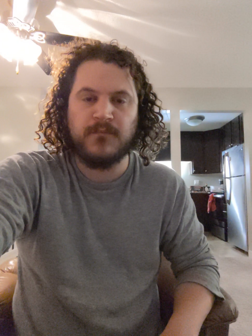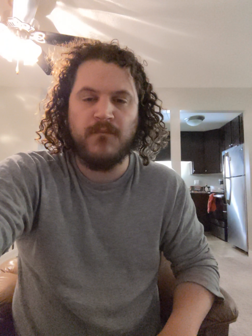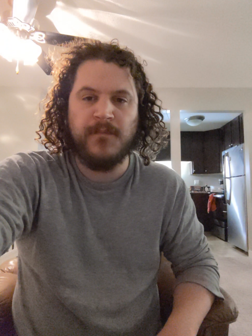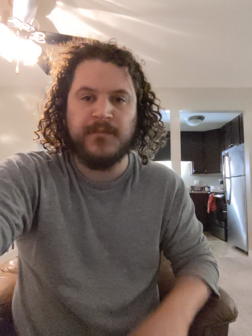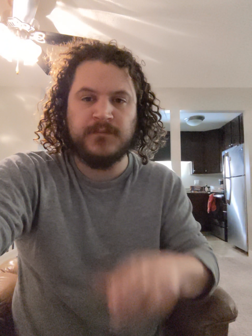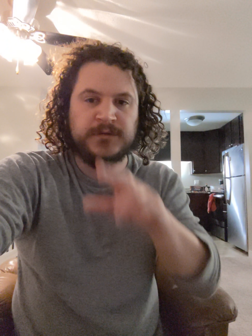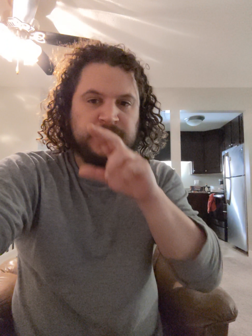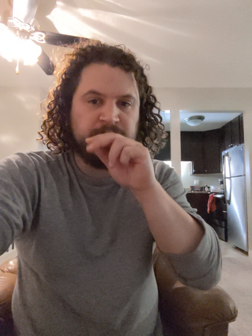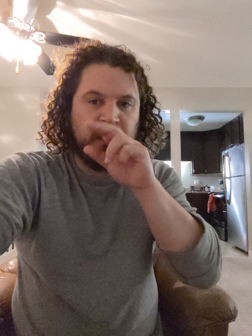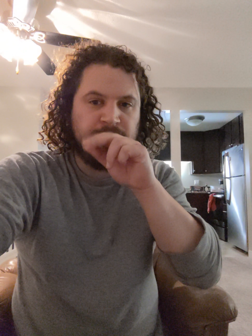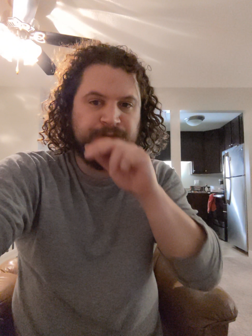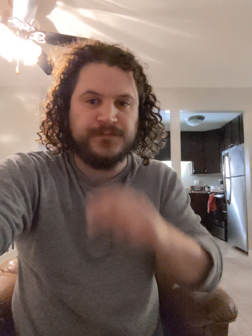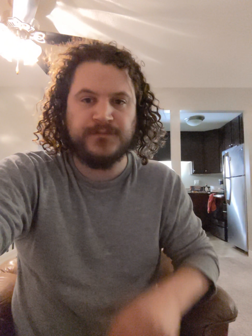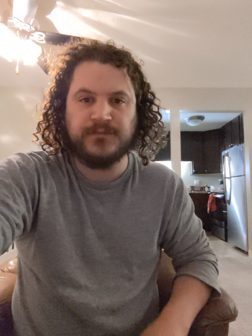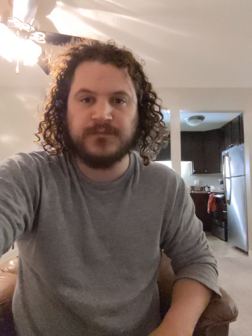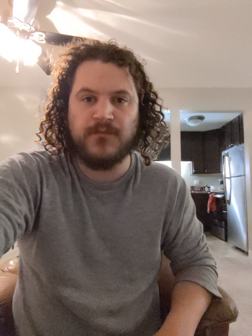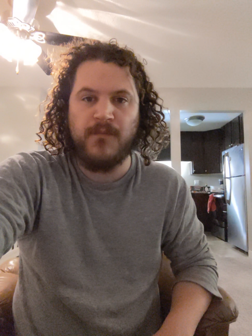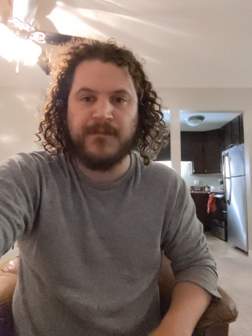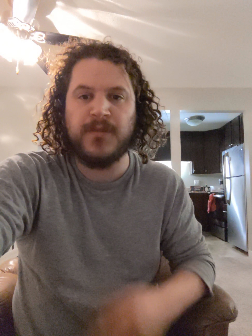duck